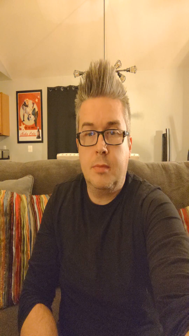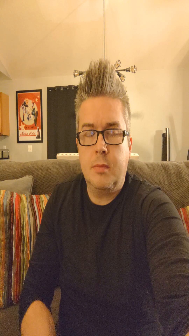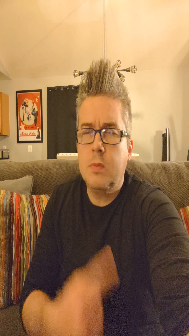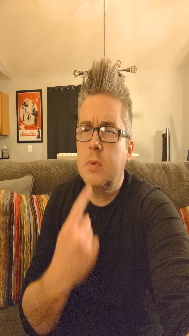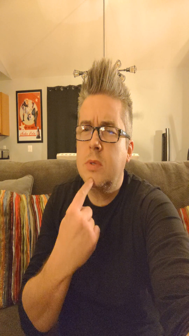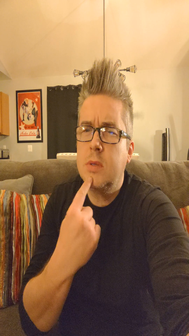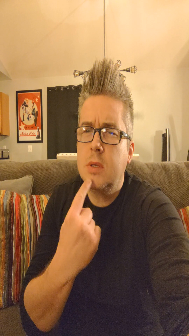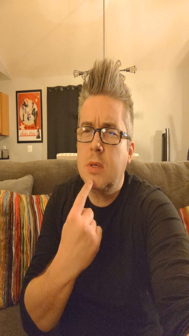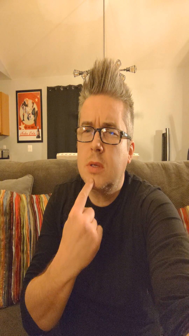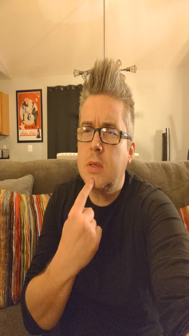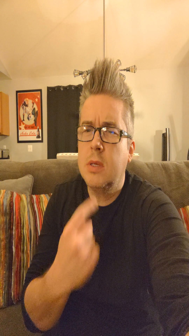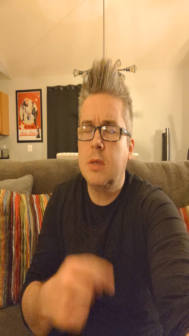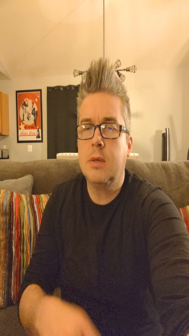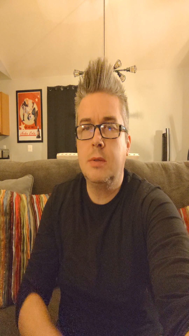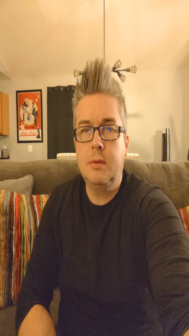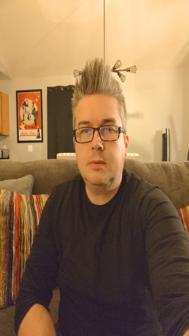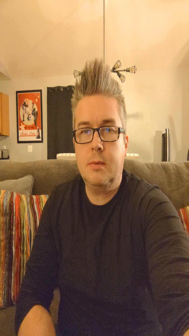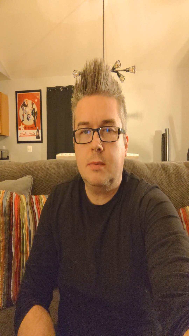say